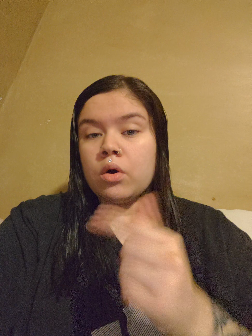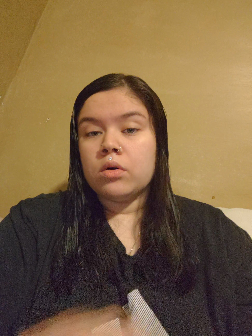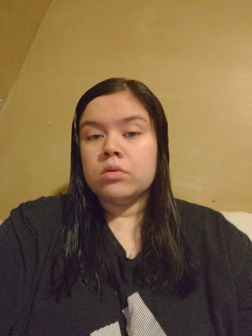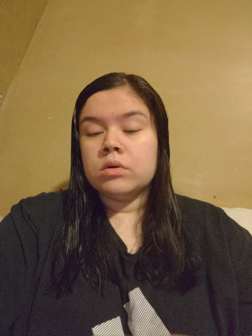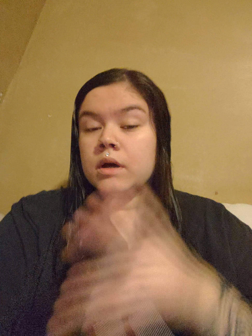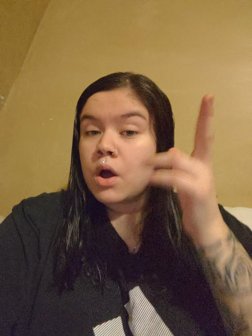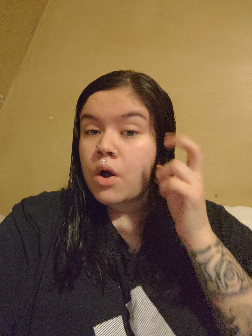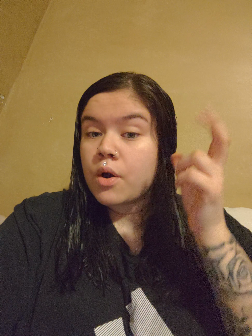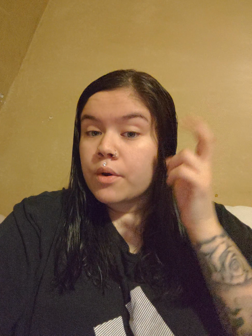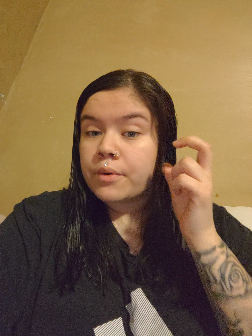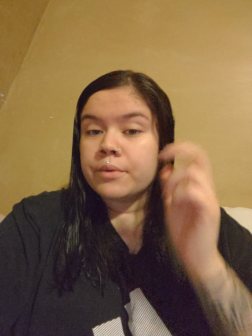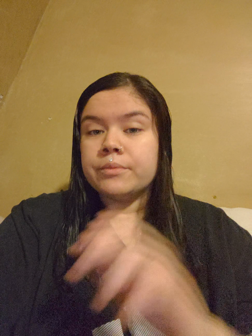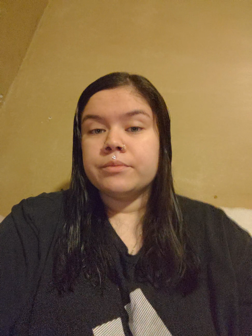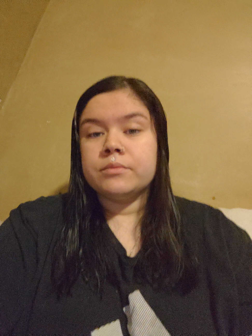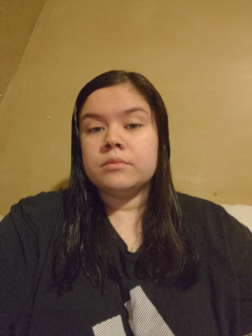hear